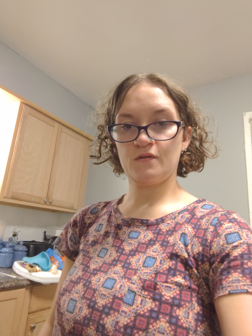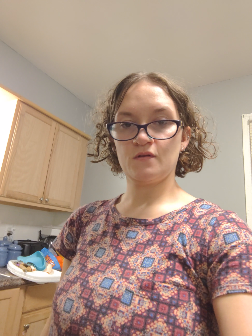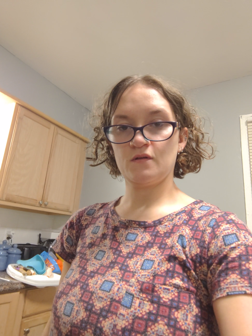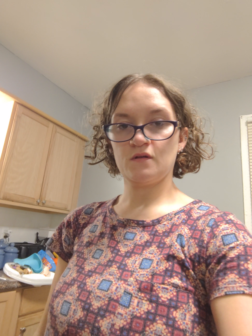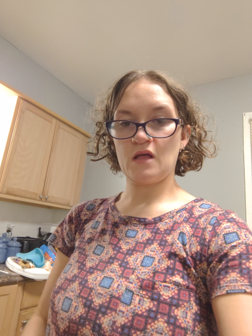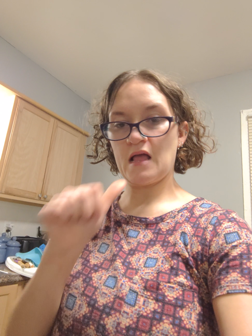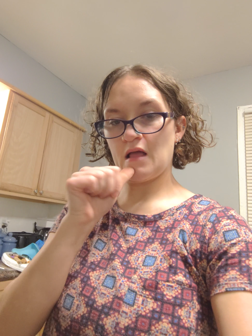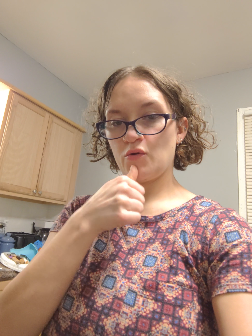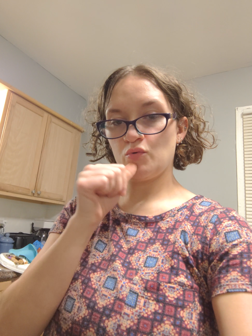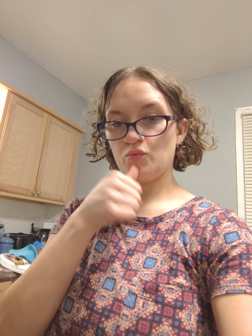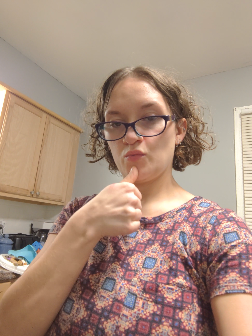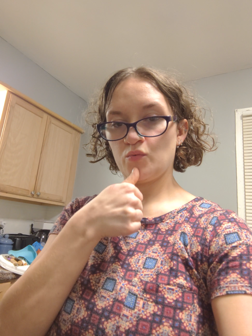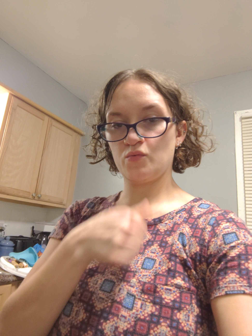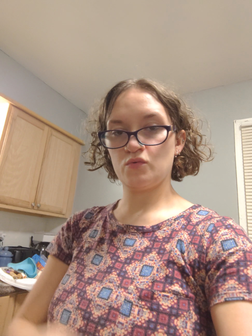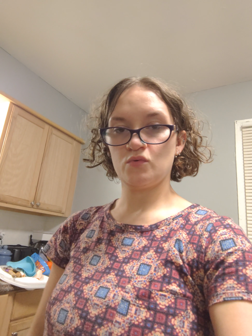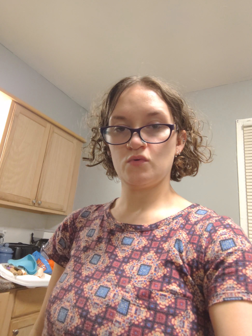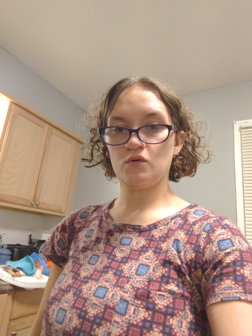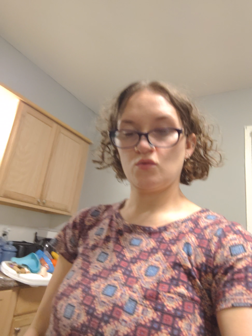owie